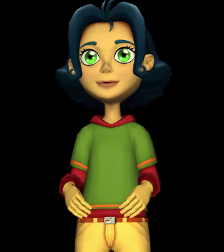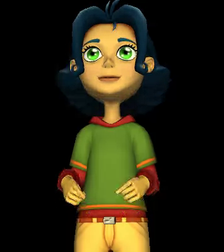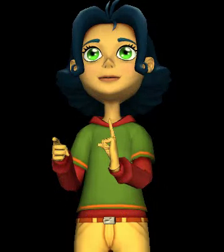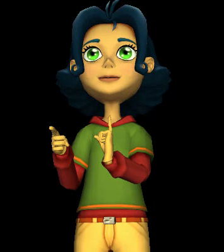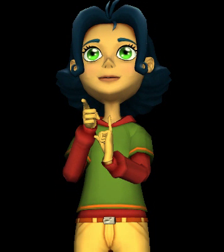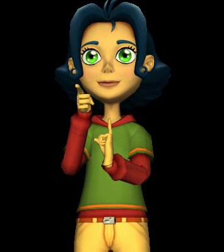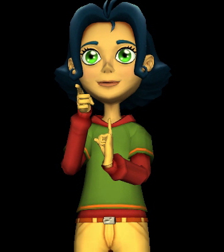مهم